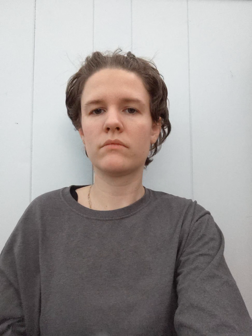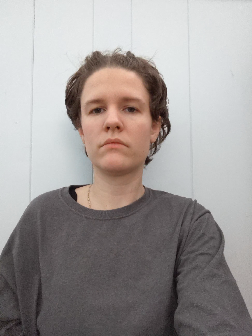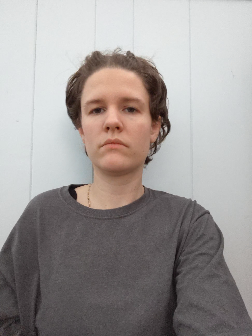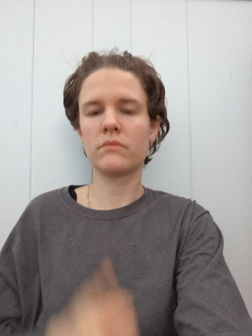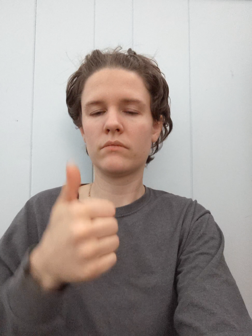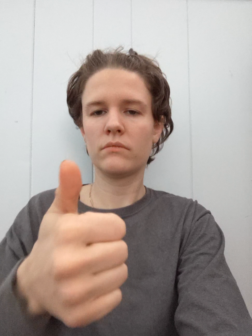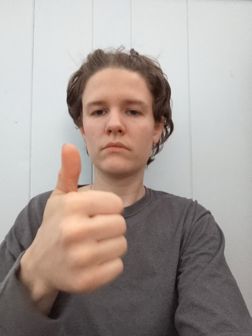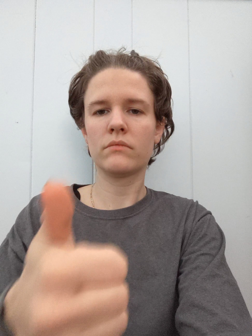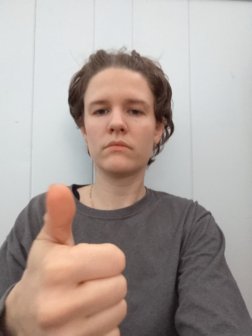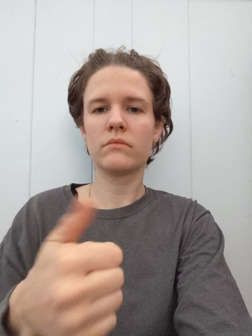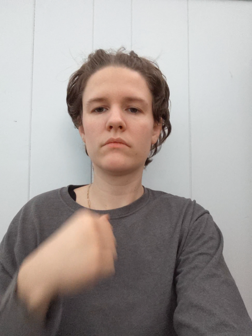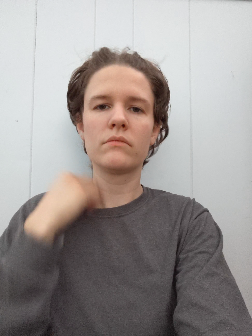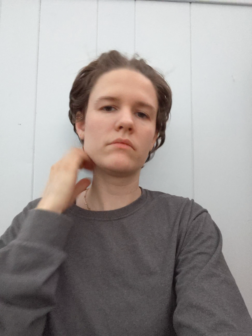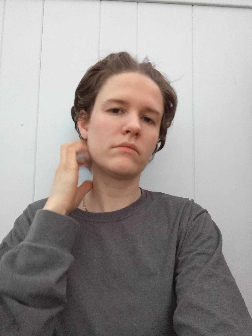yourself